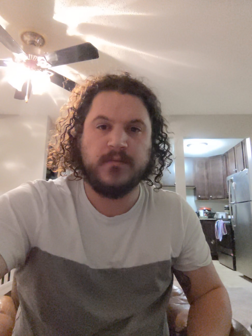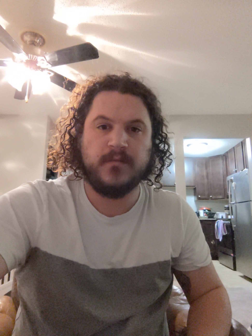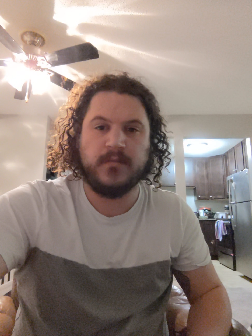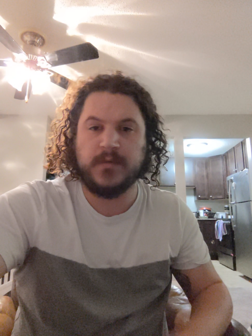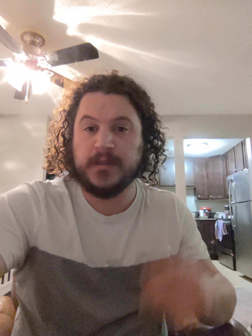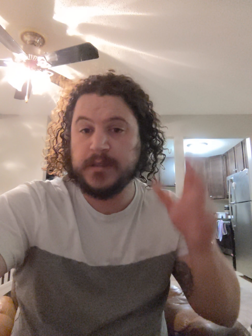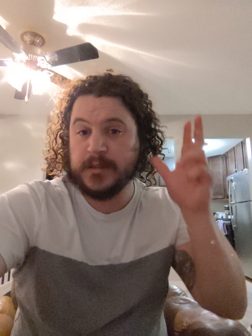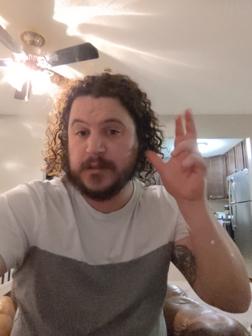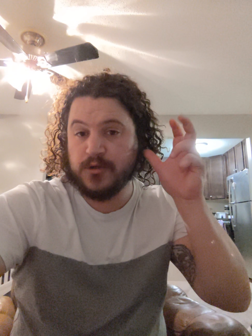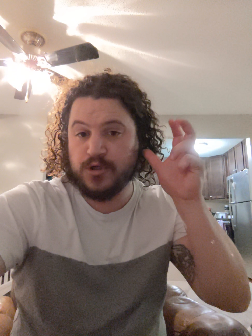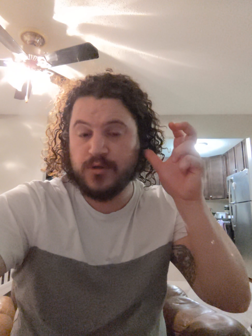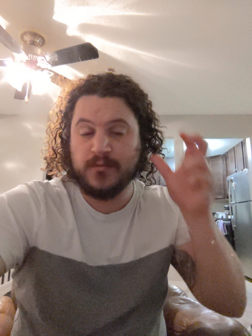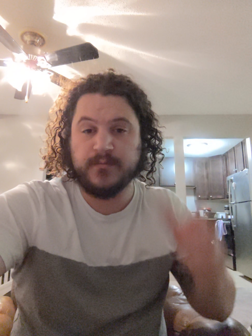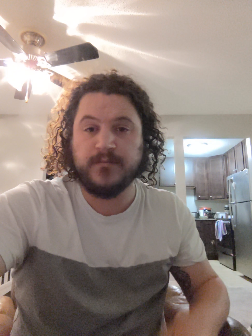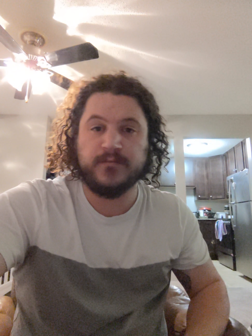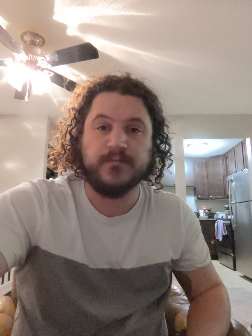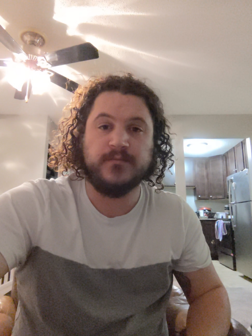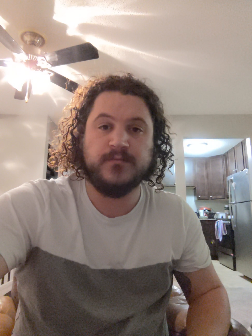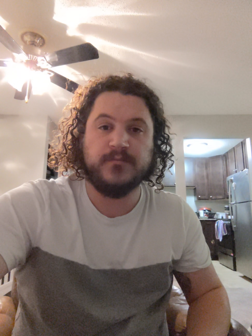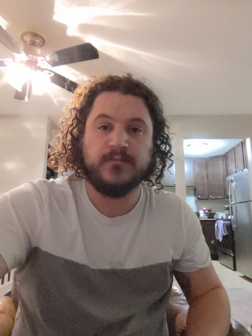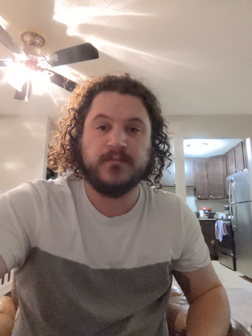hear